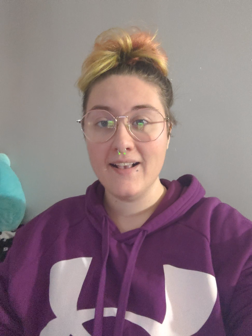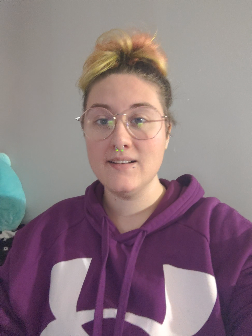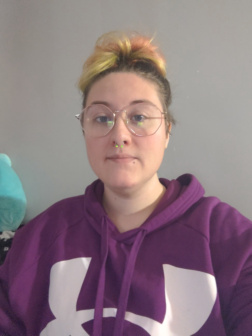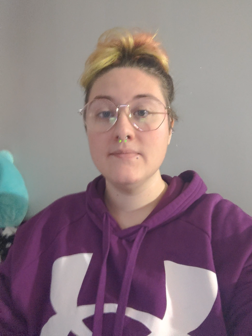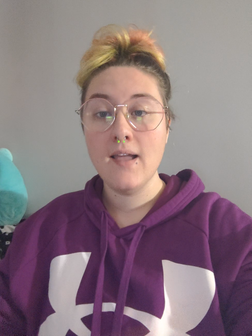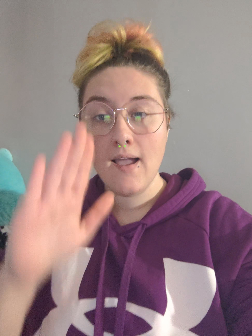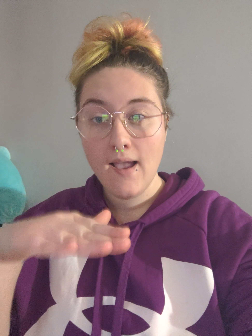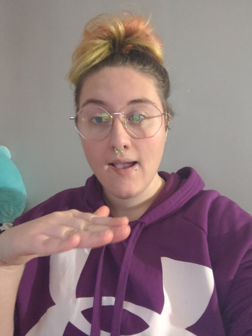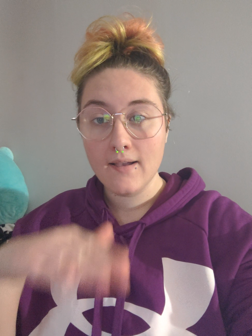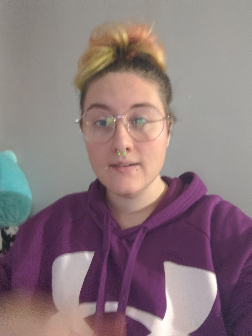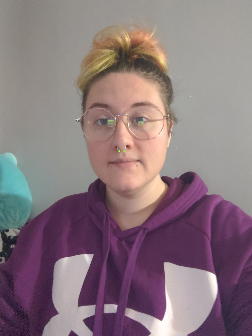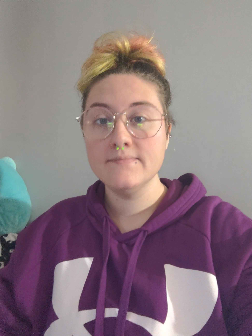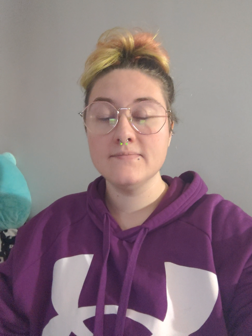on